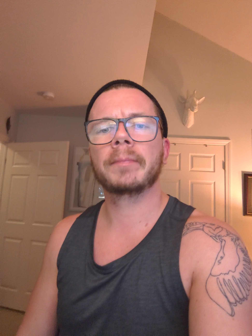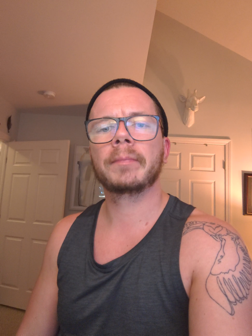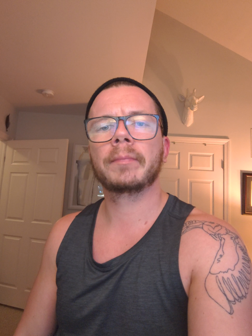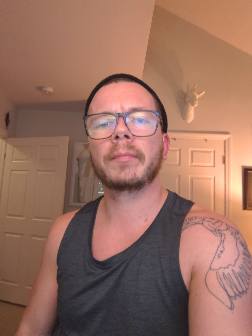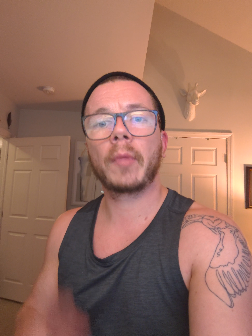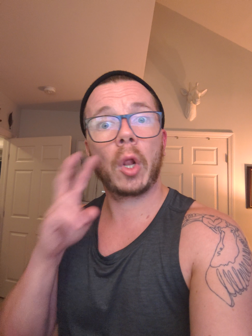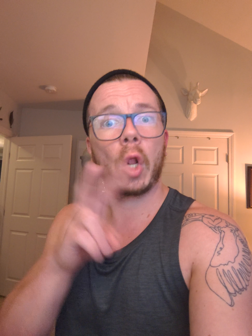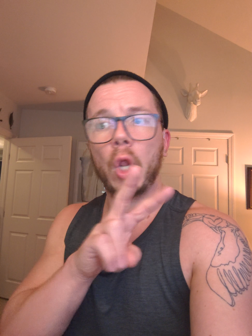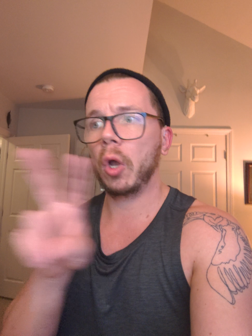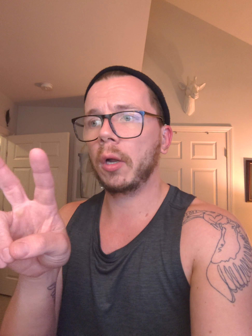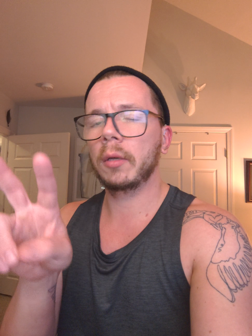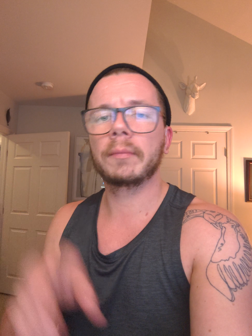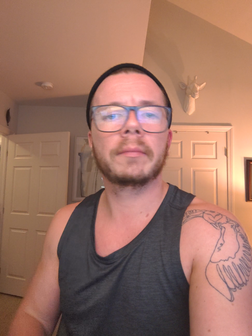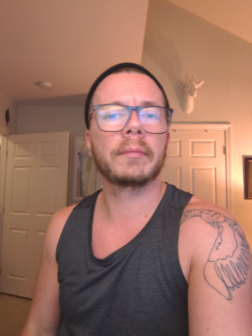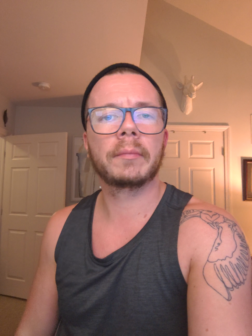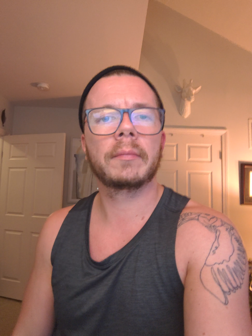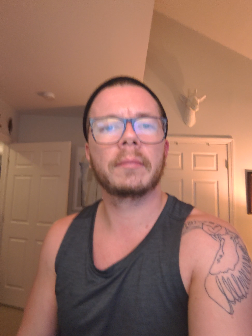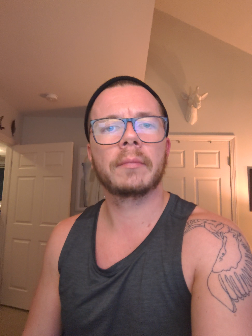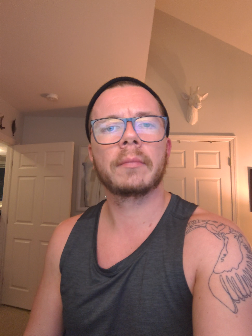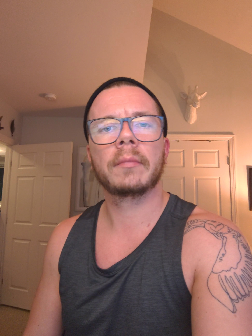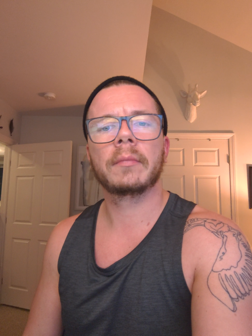look